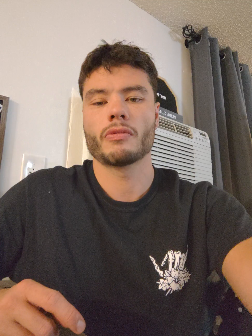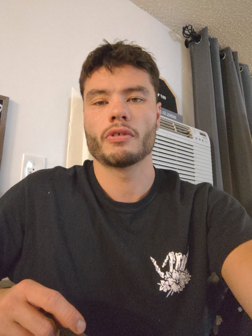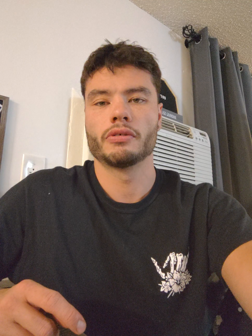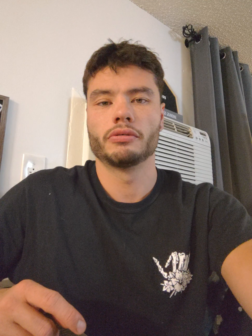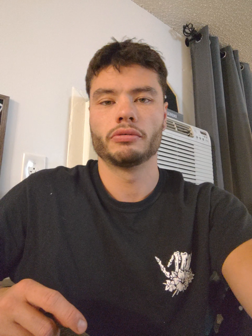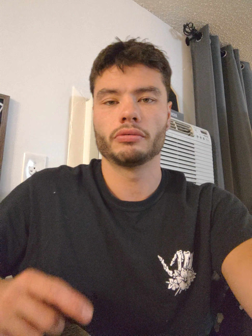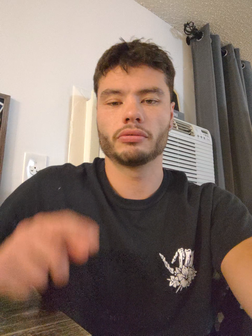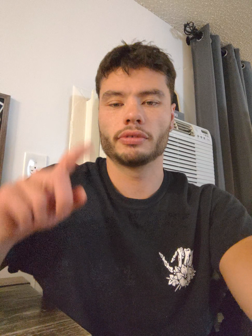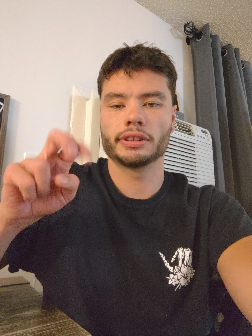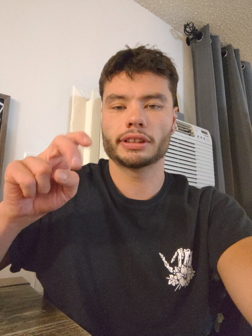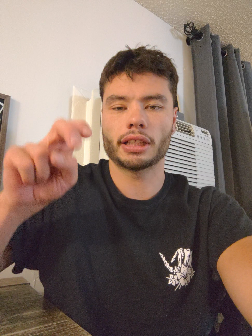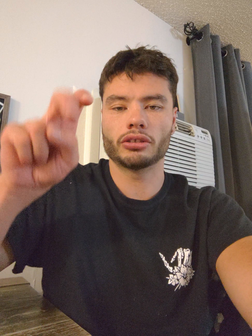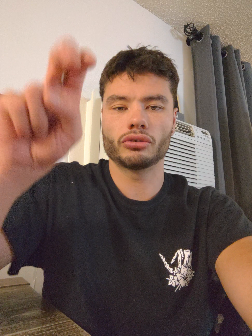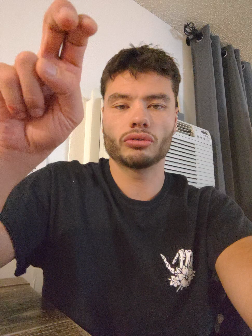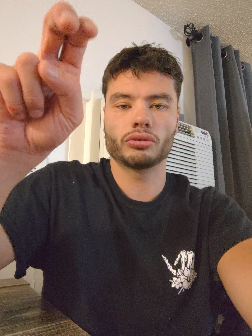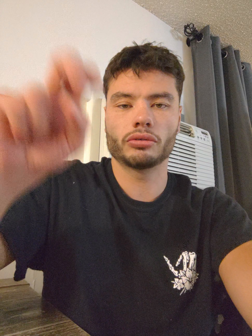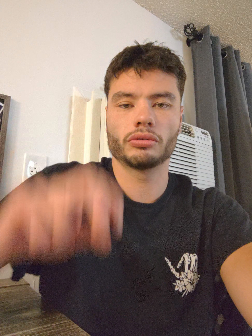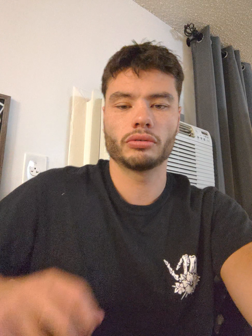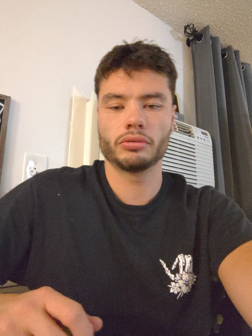stairs